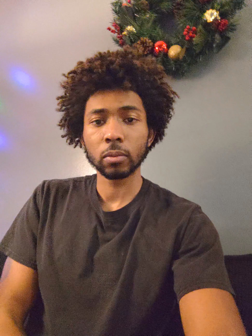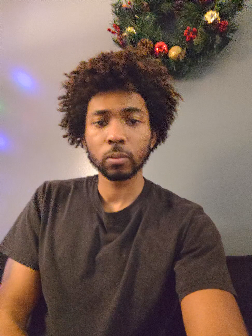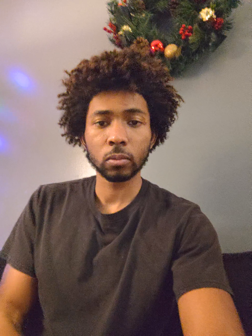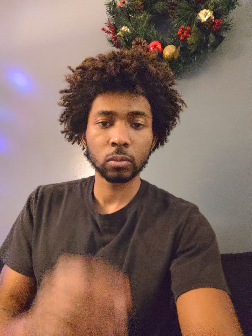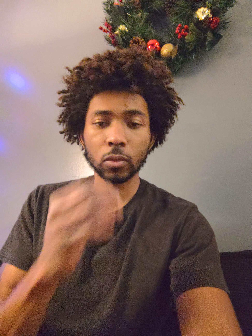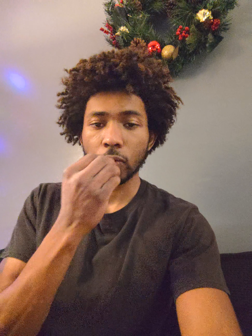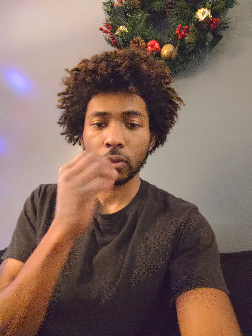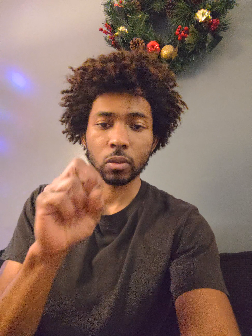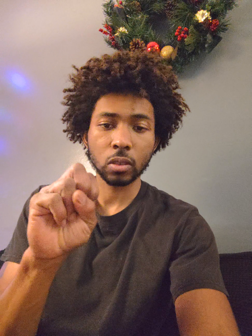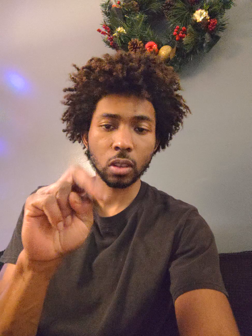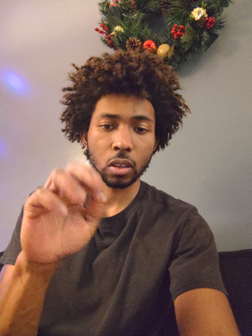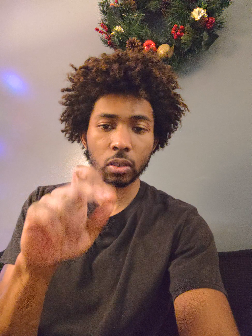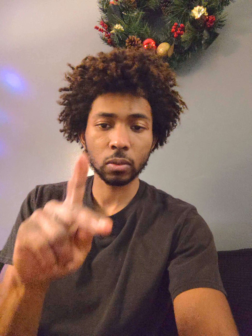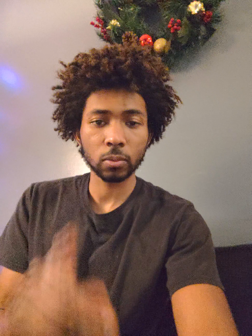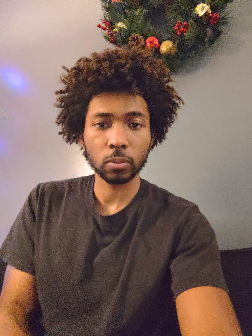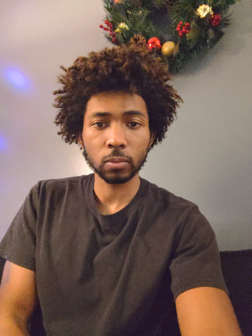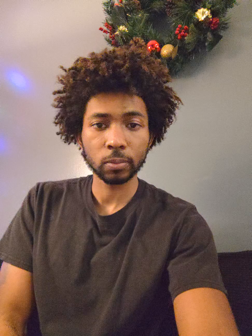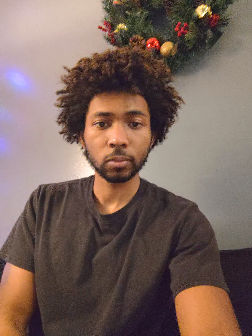snack